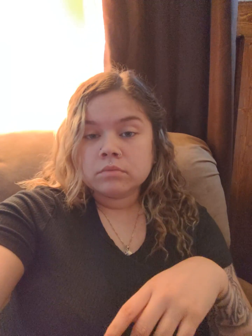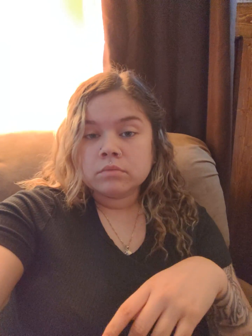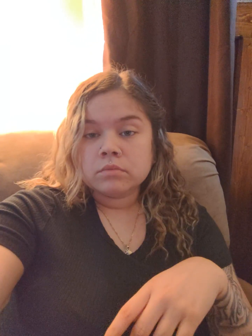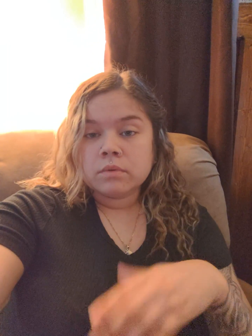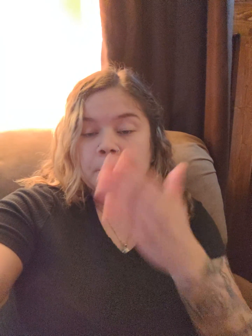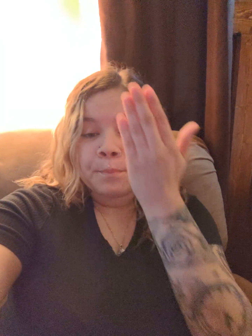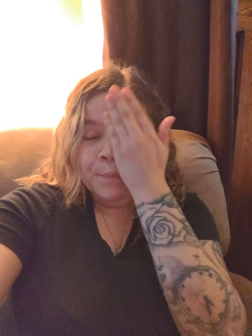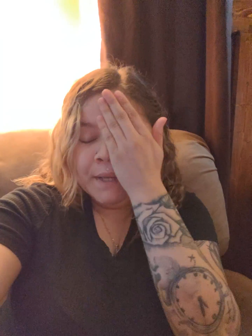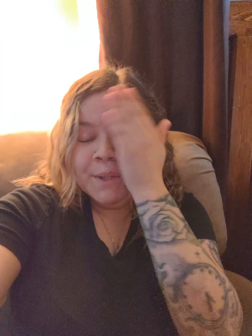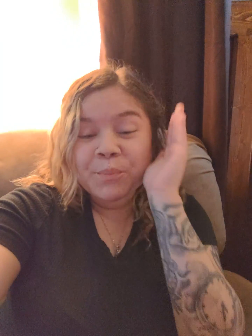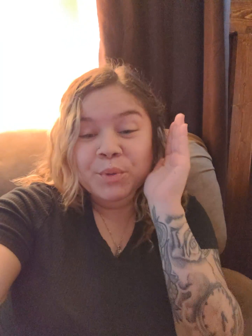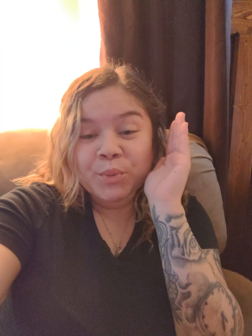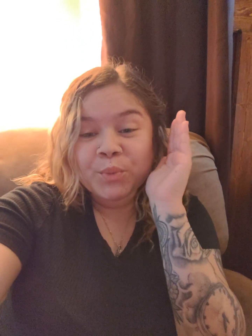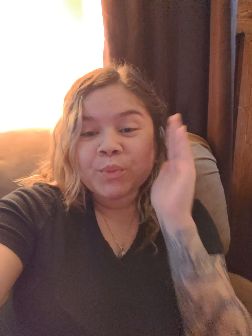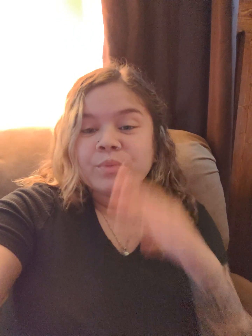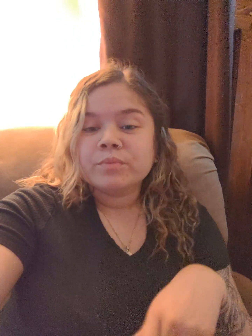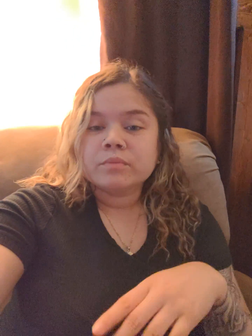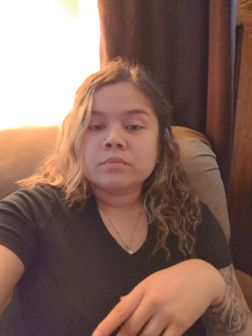peekaboo